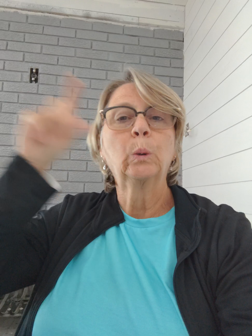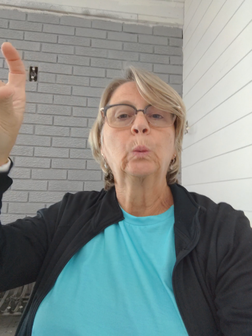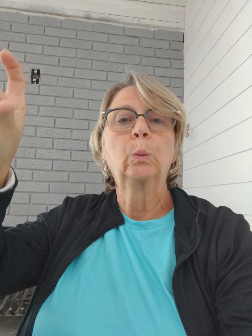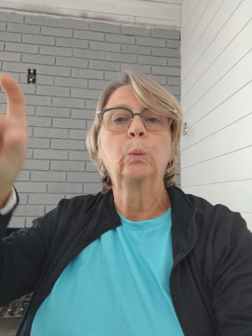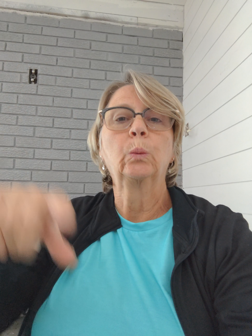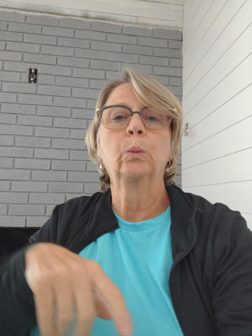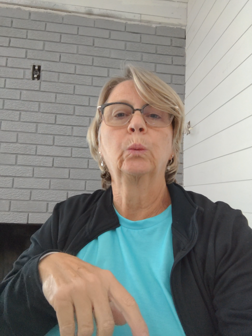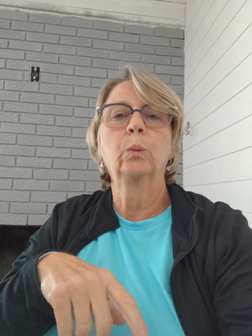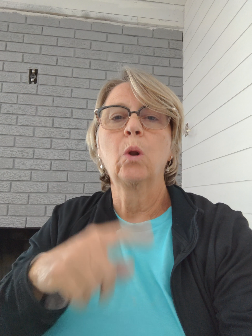moon